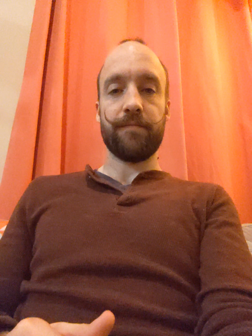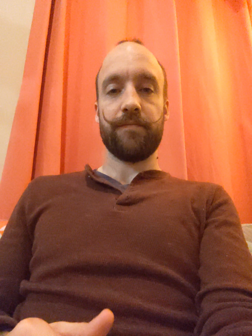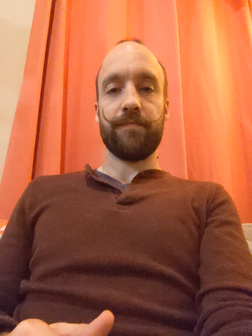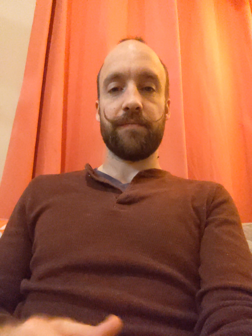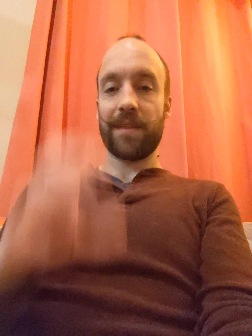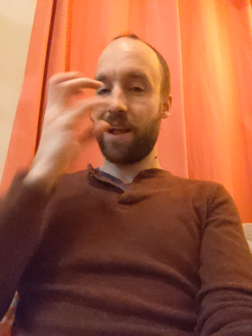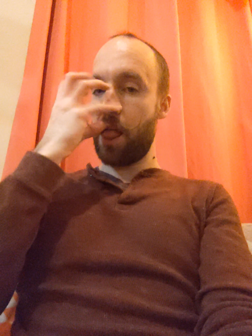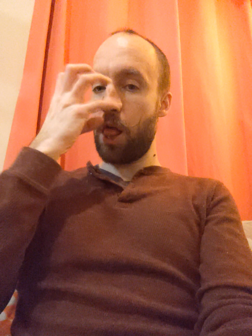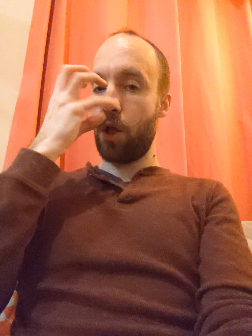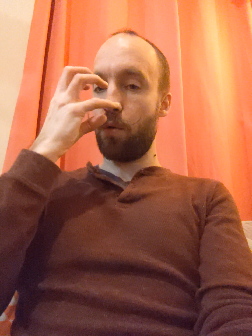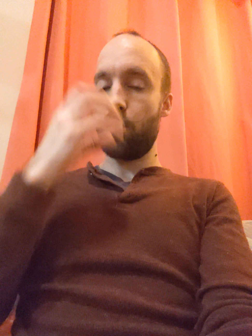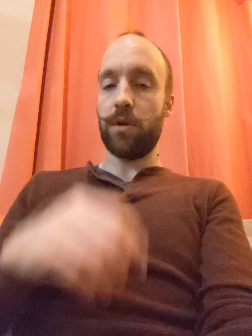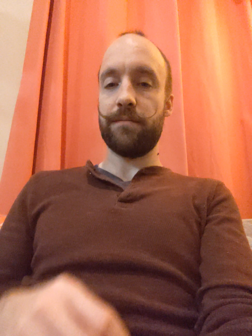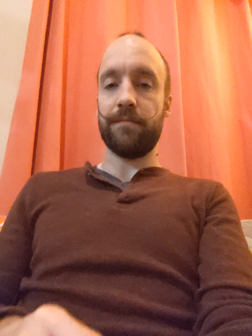clown